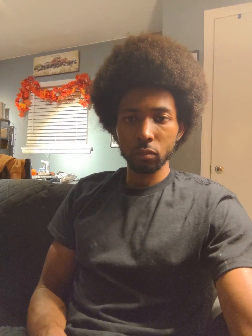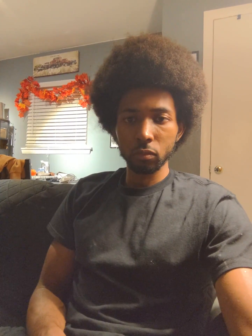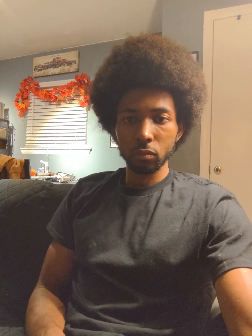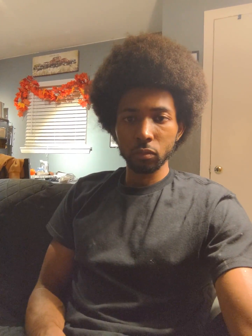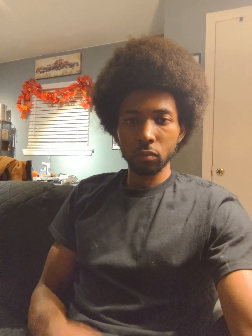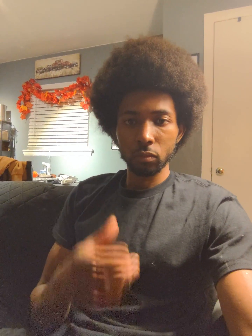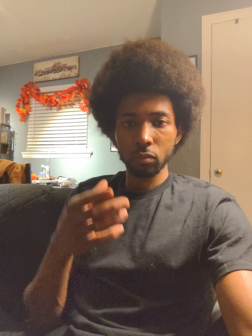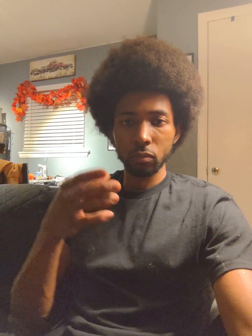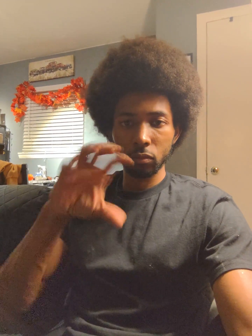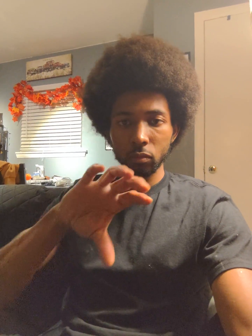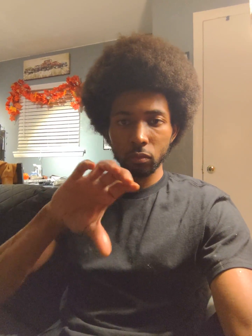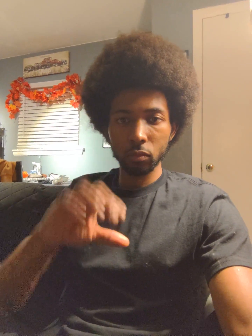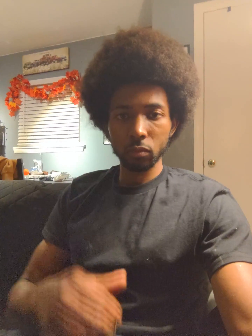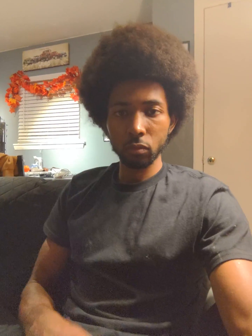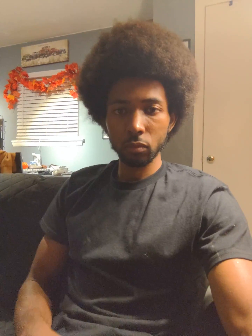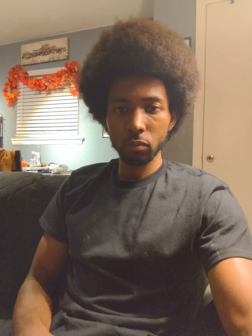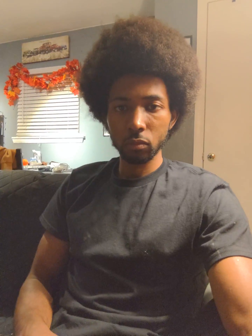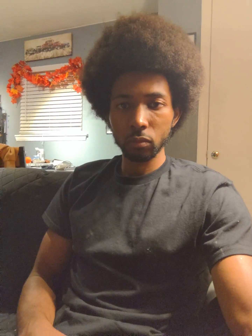dump